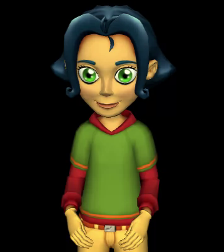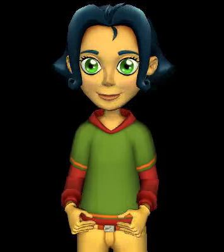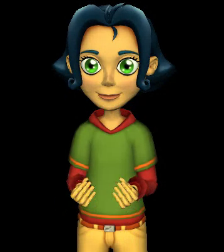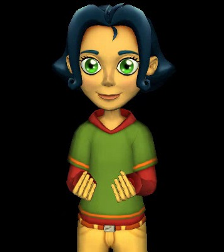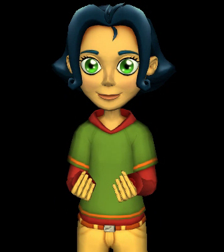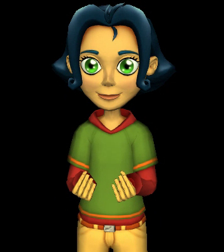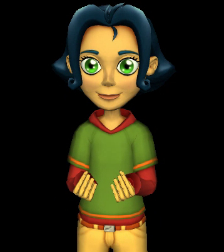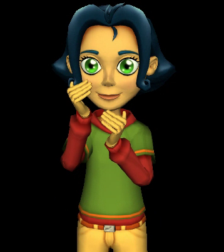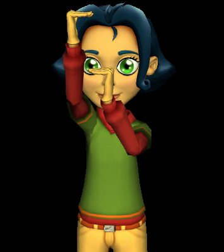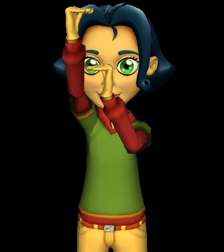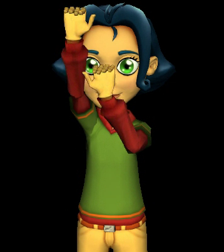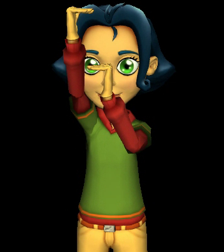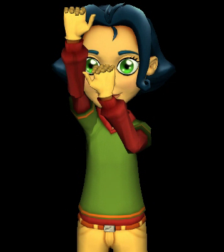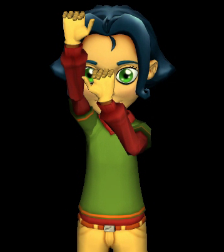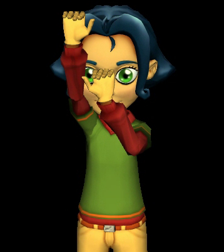أجنبي